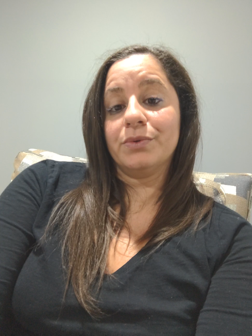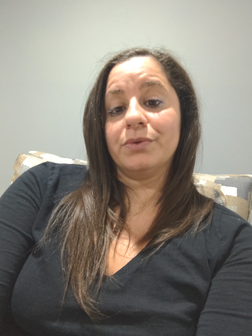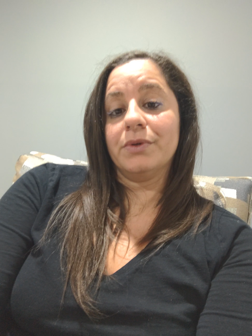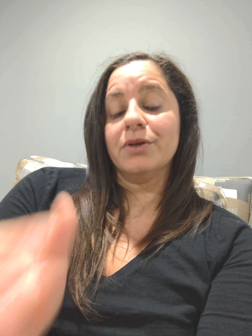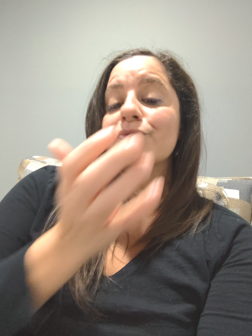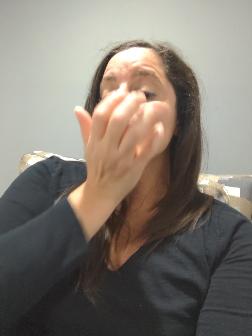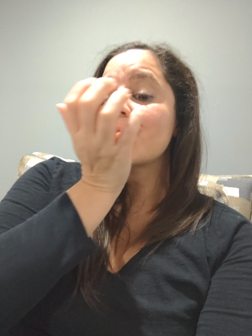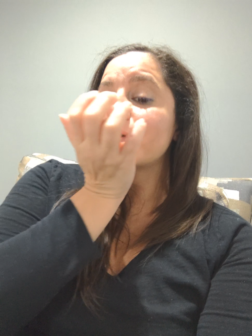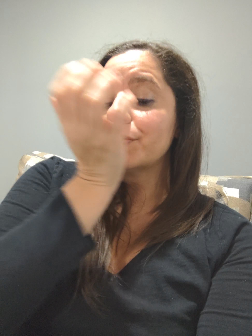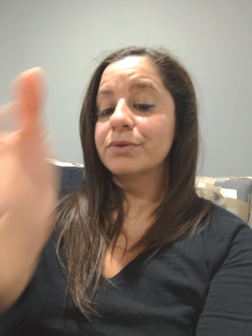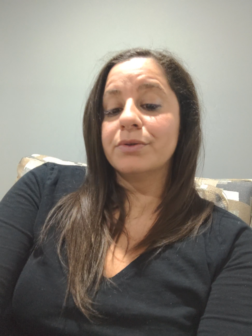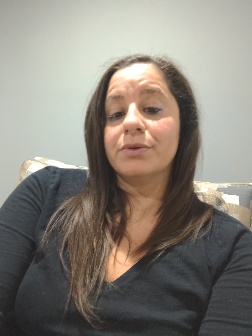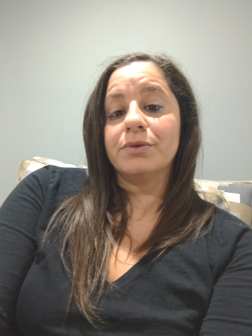grass